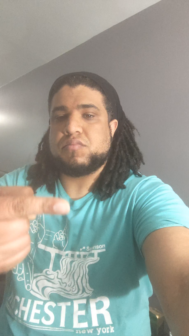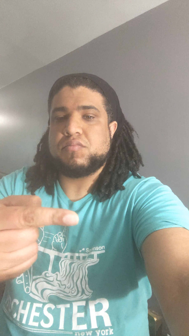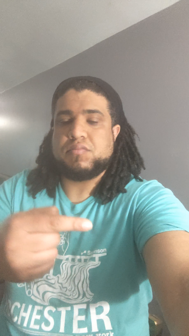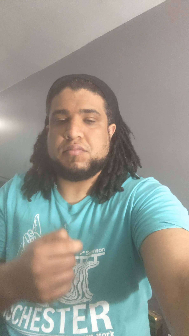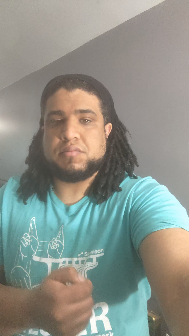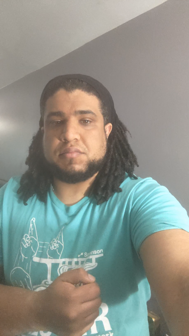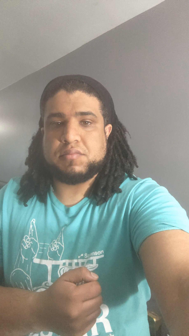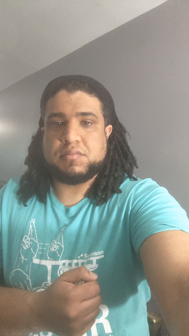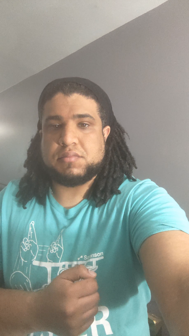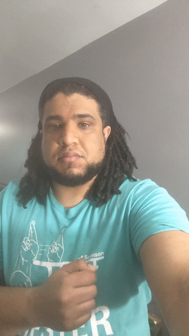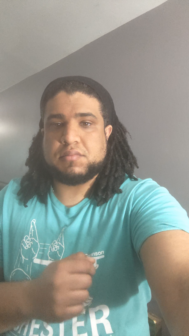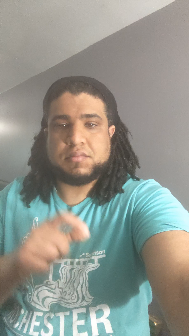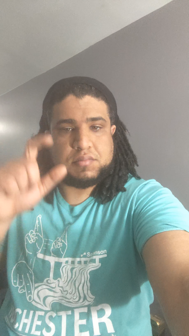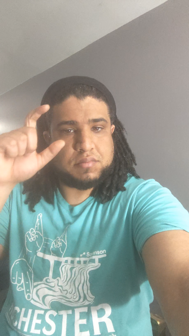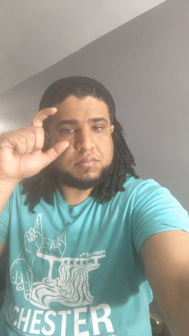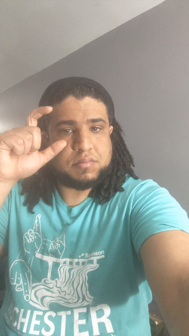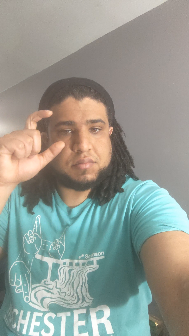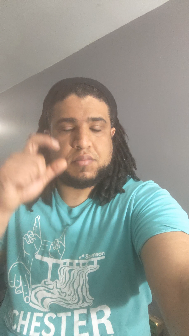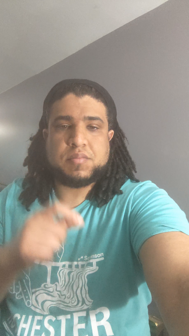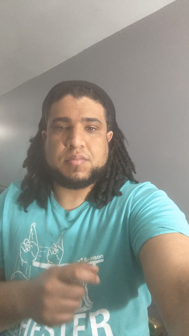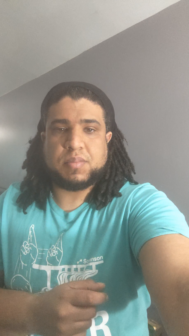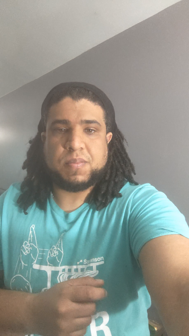glasses